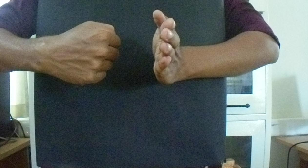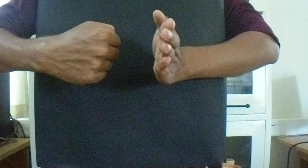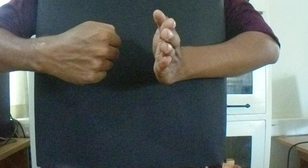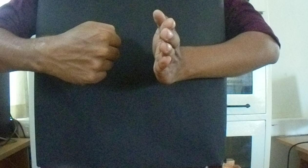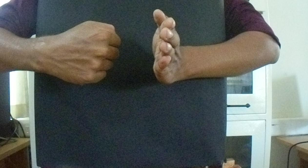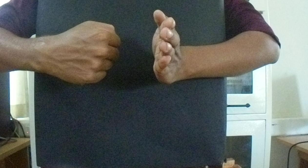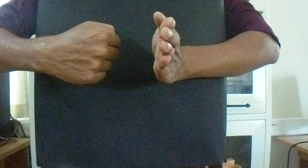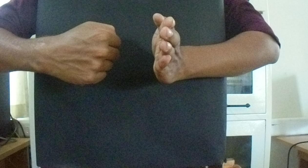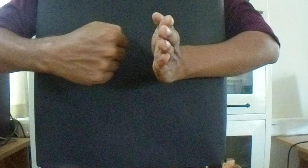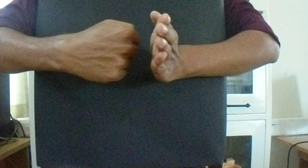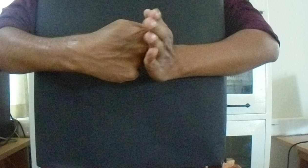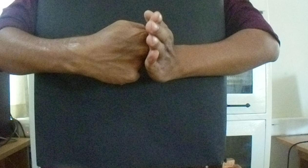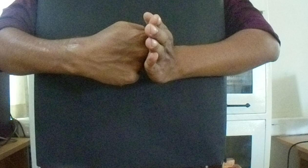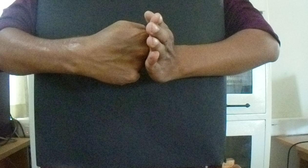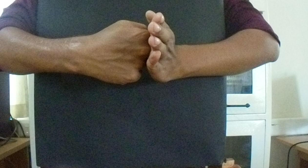accident